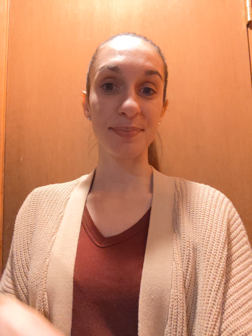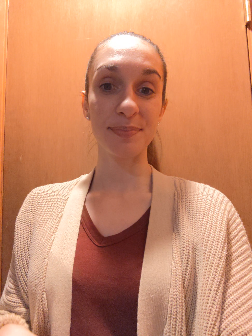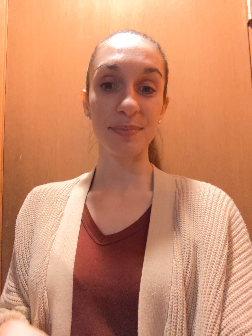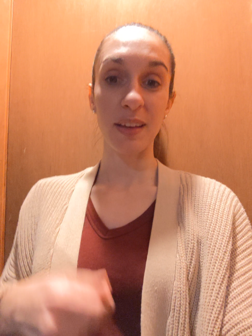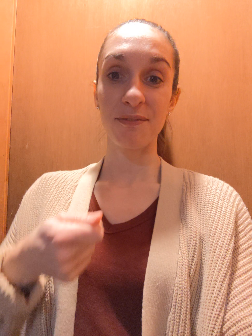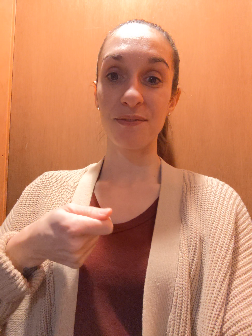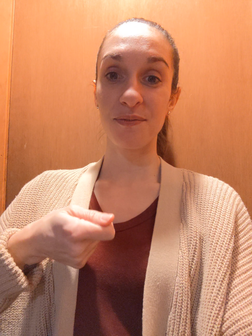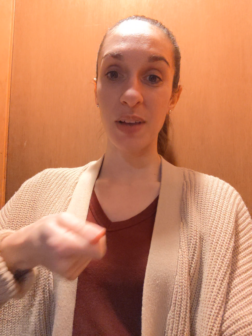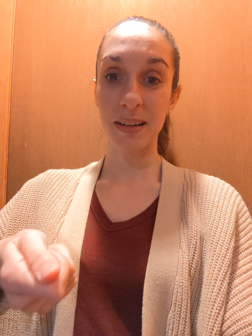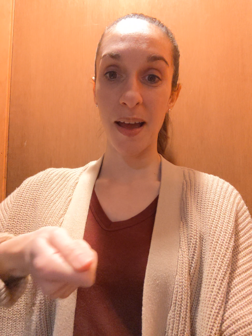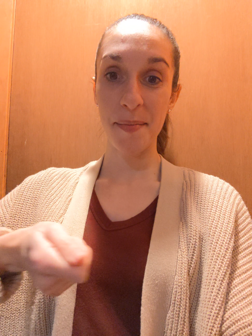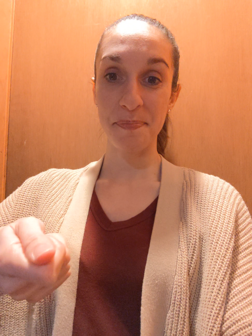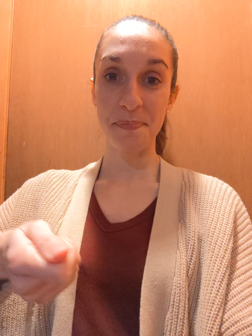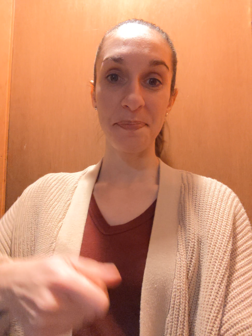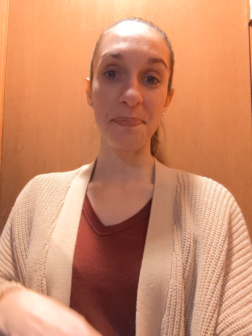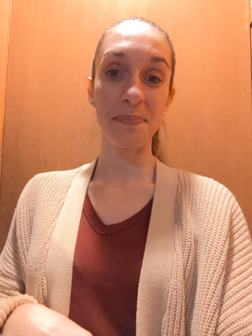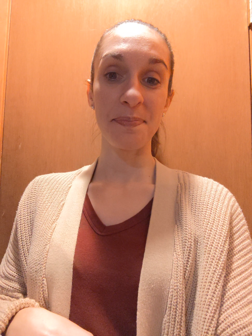vacuum